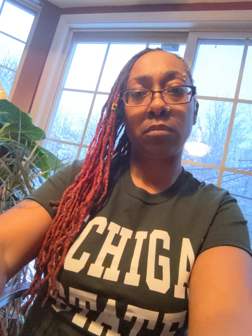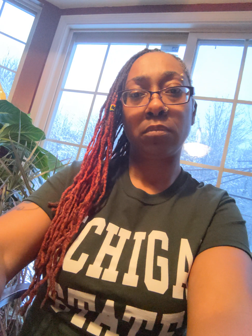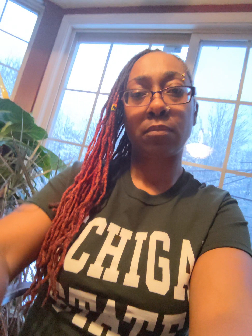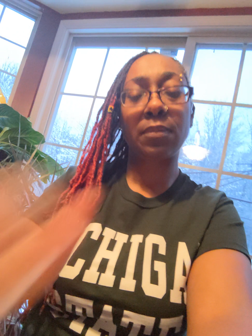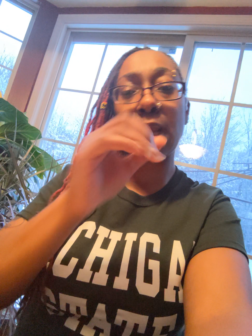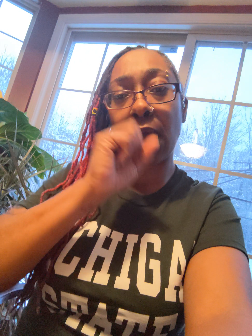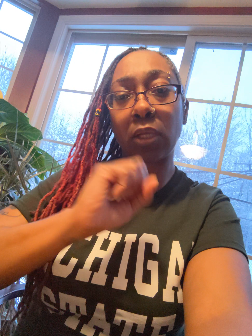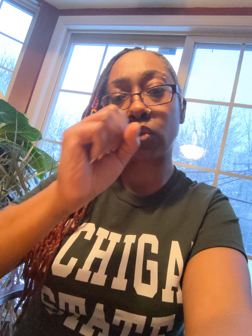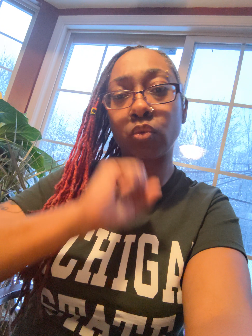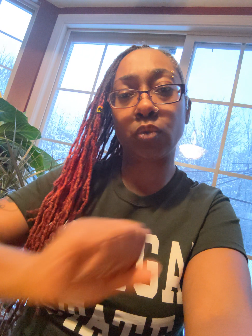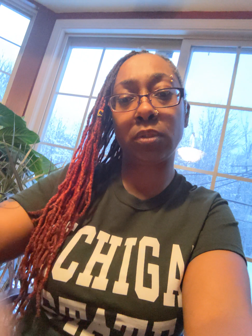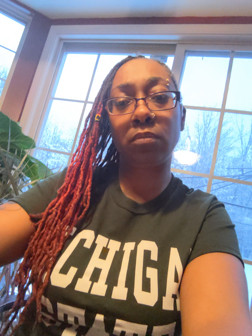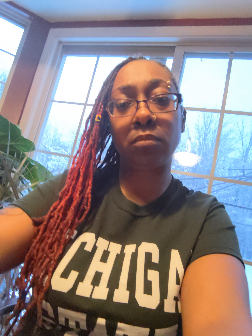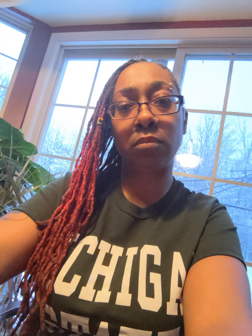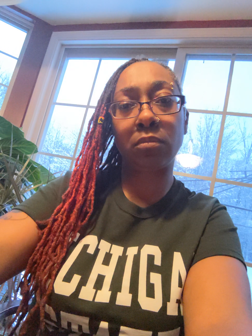ice cream